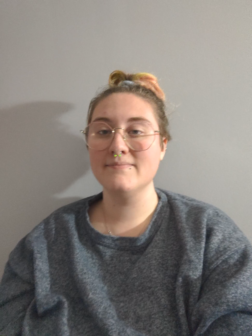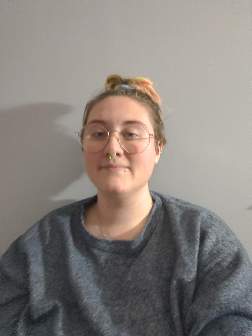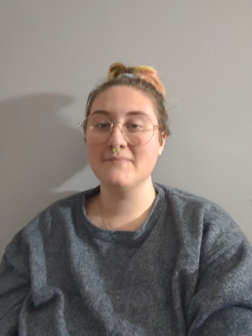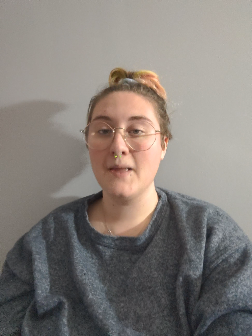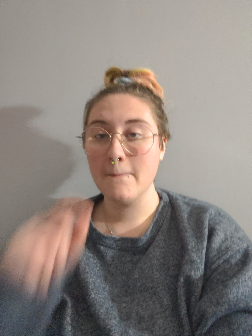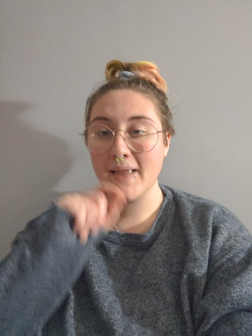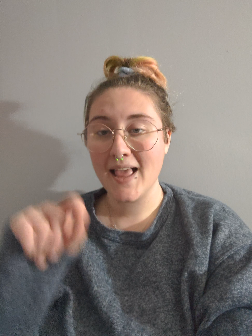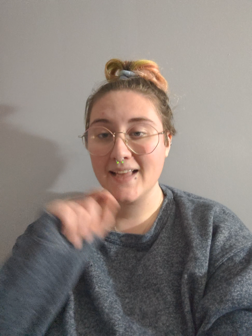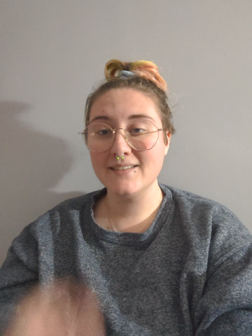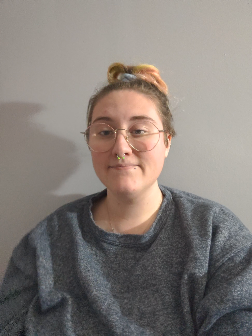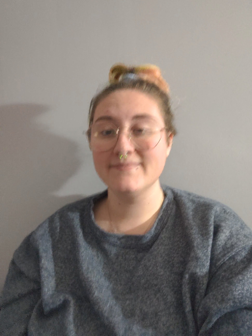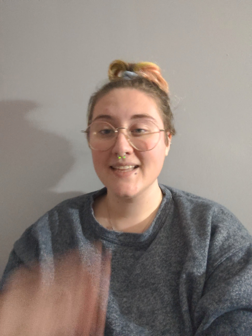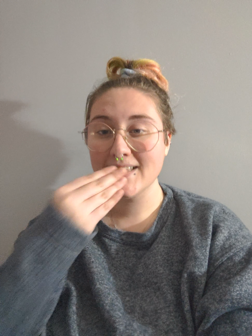pen